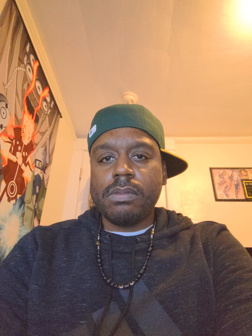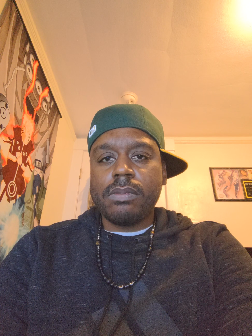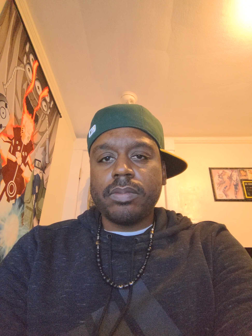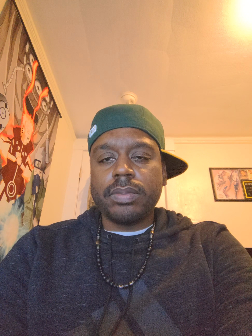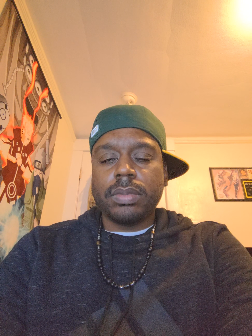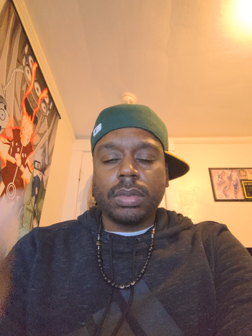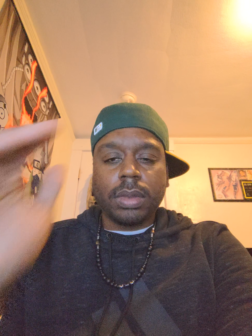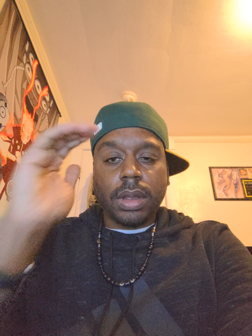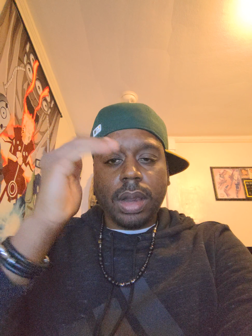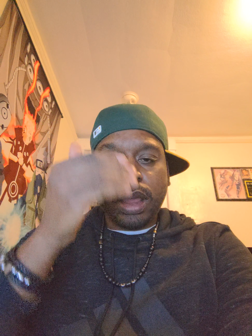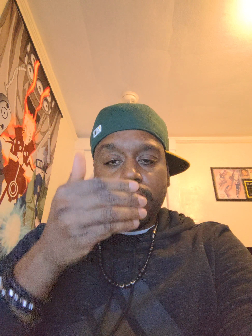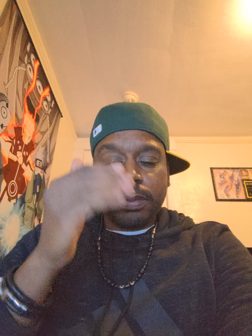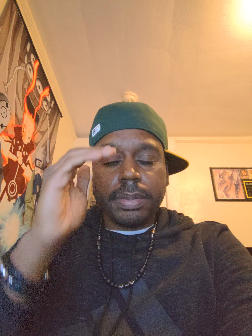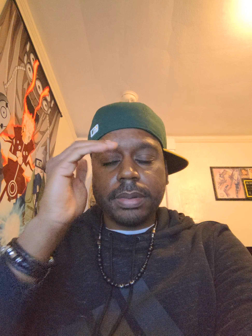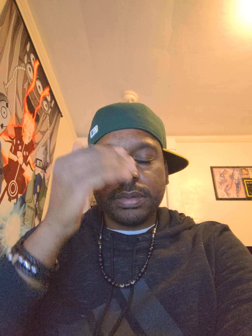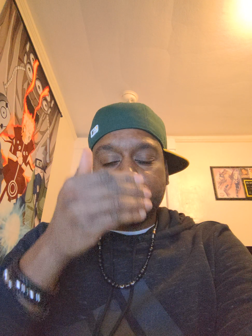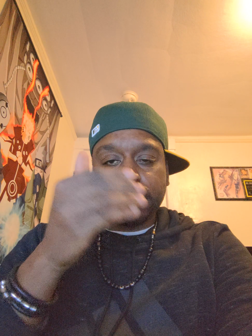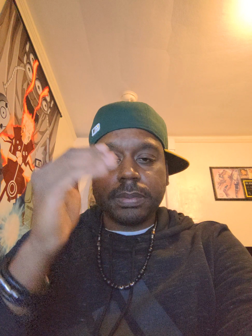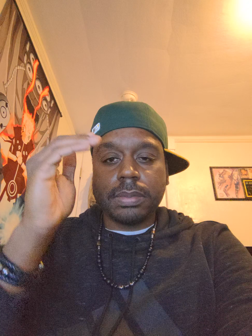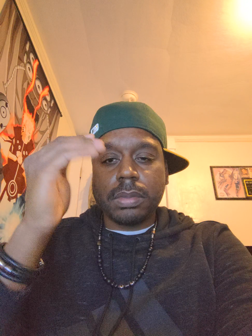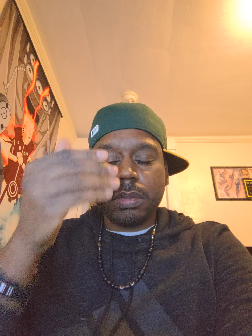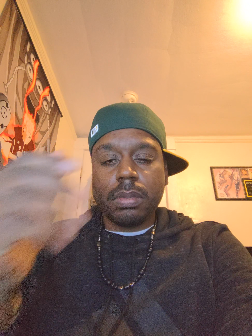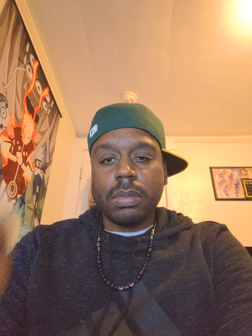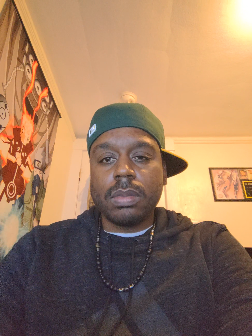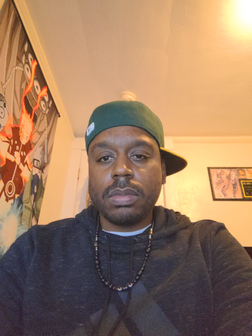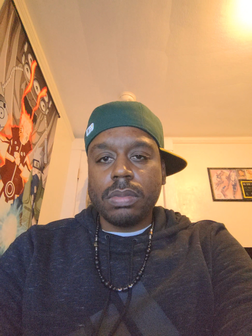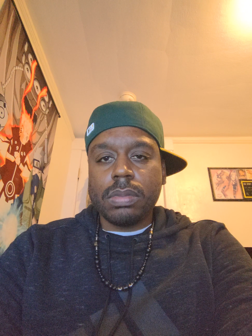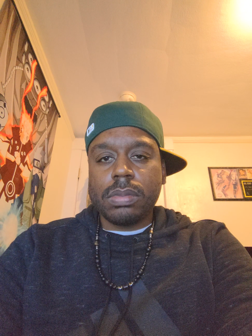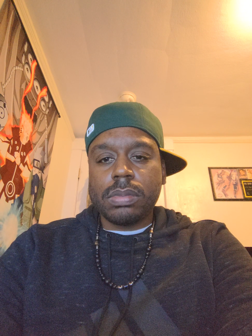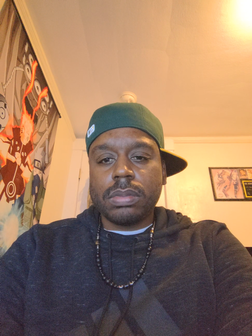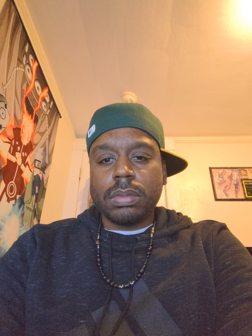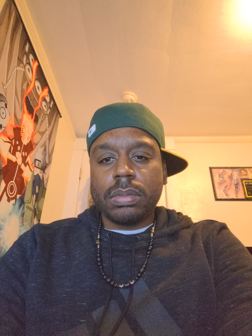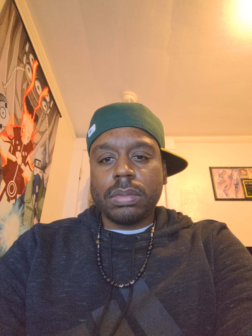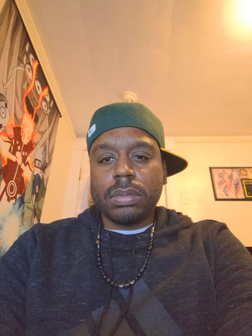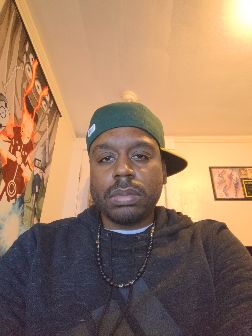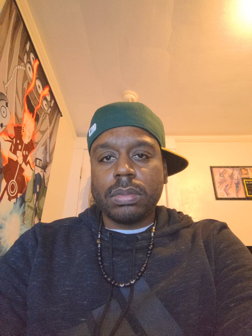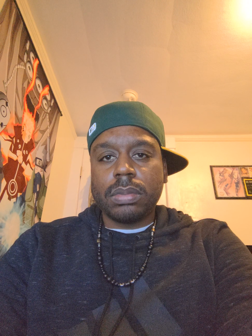sleepy